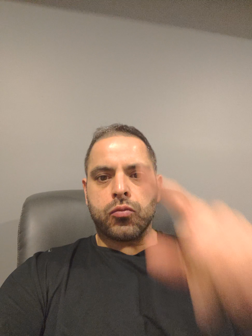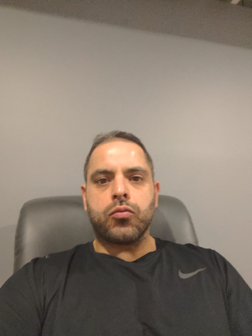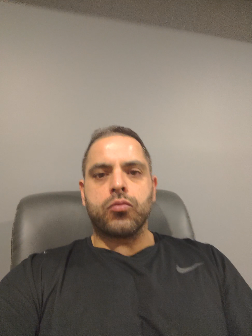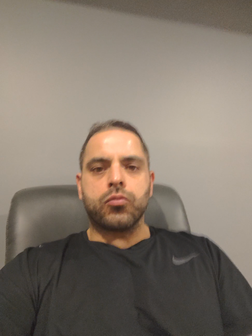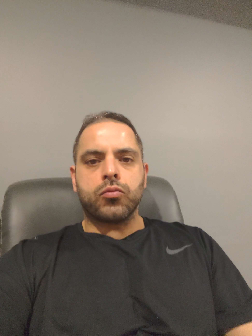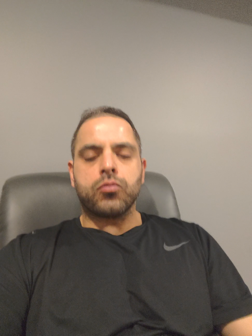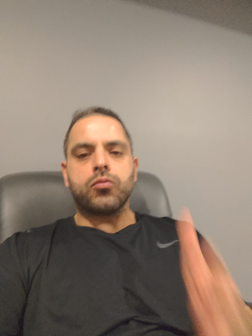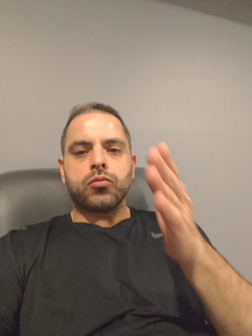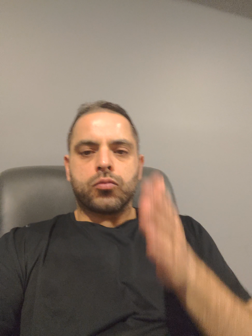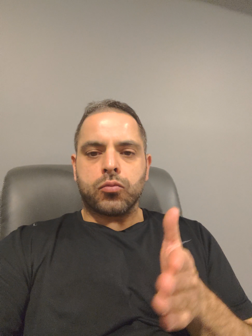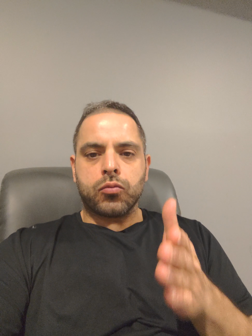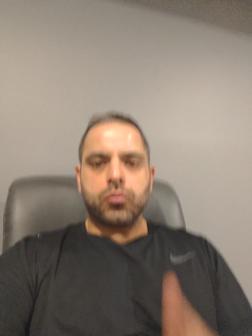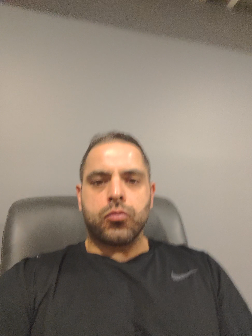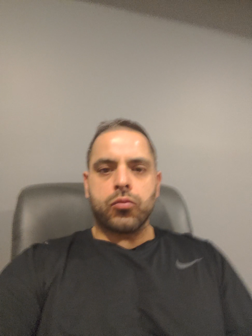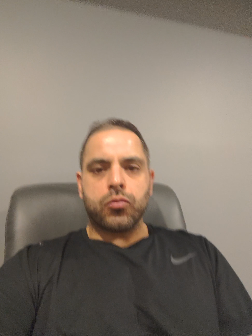person